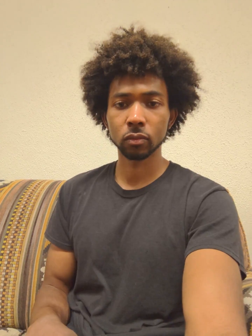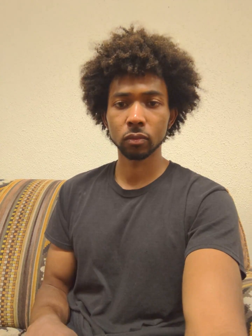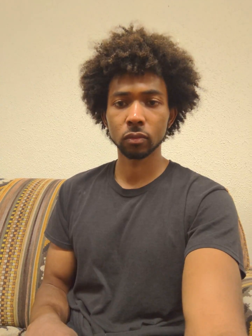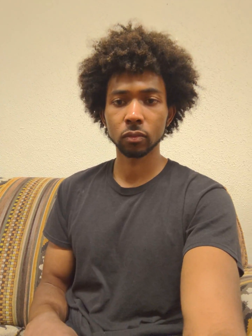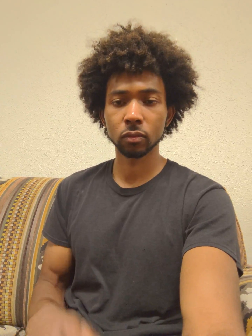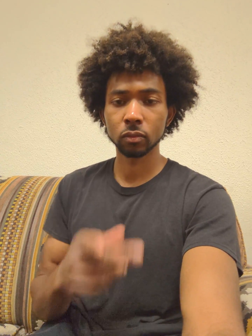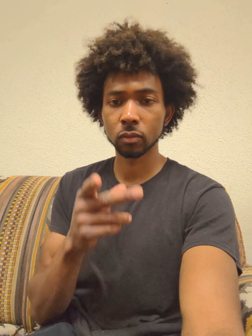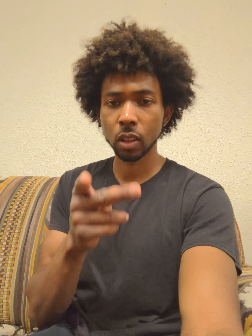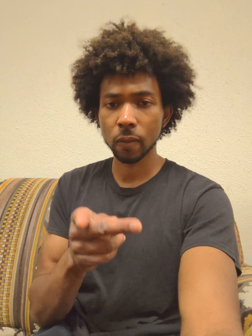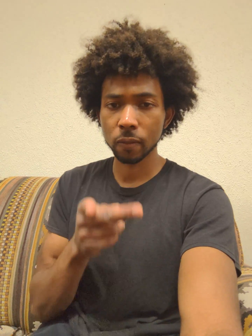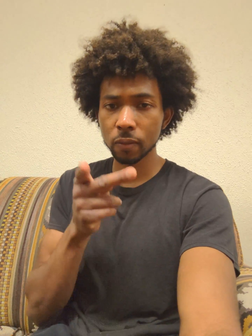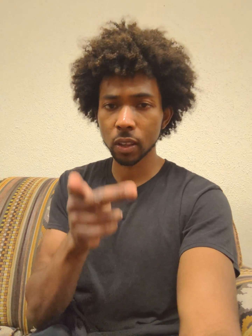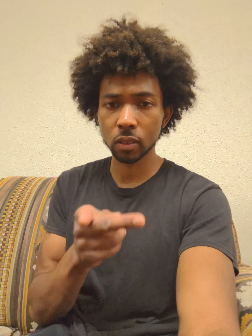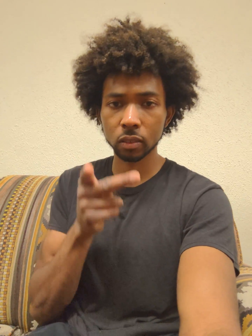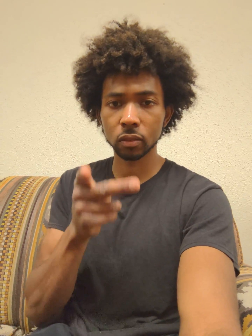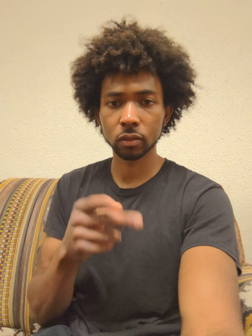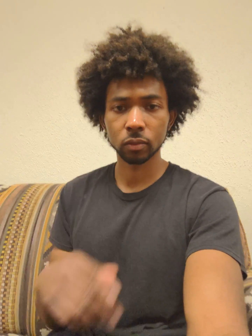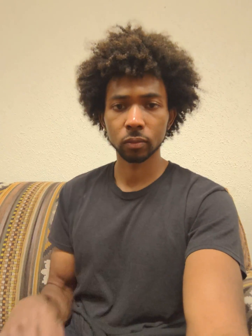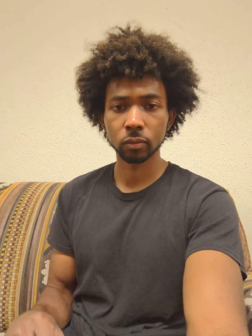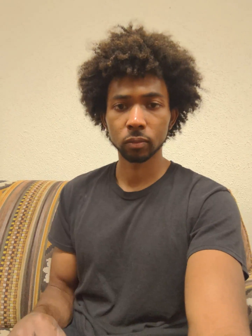careful